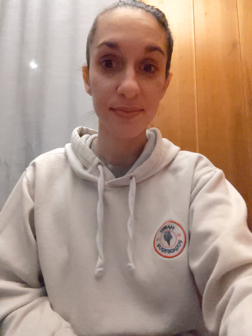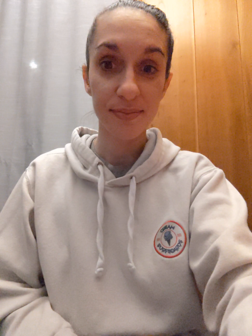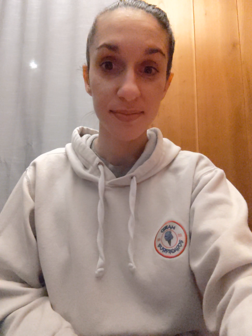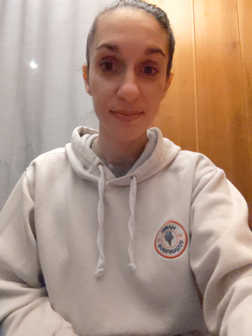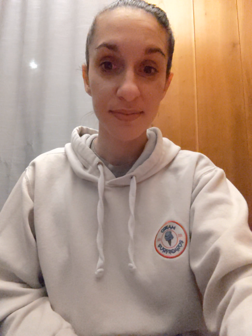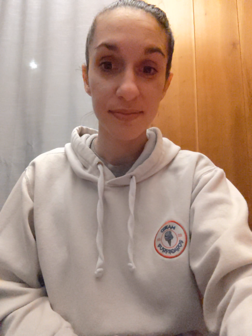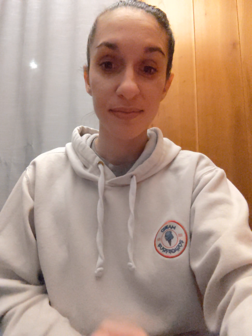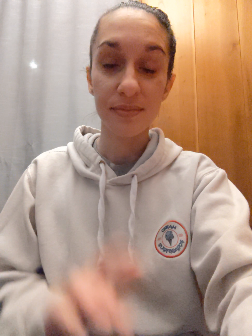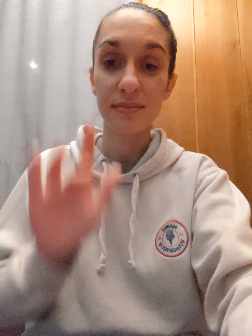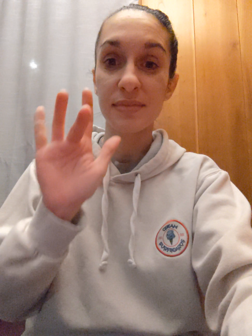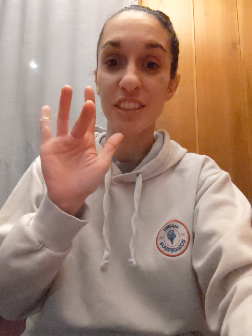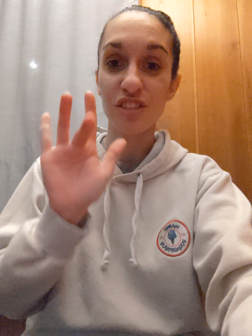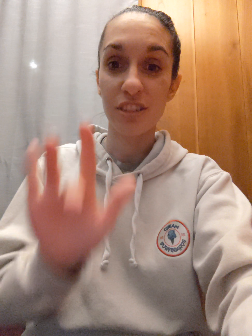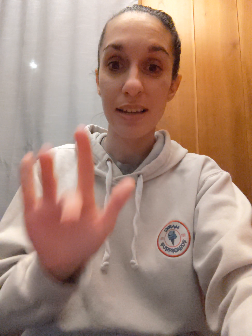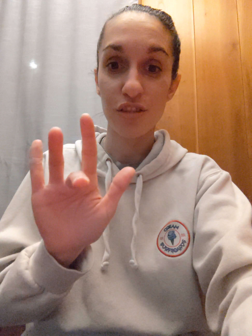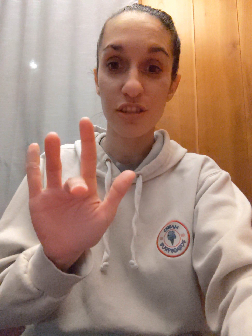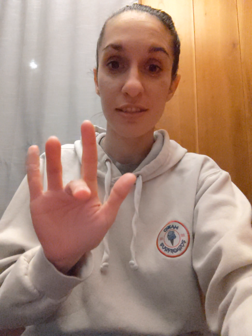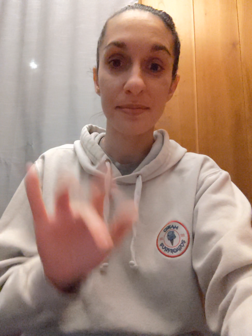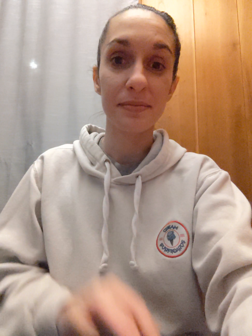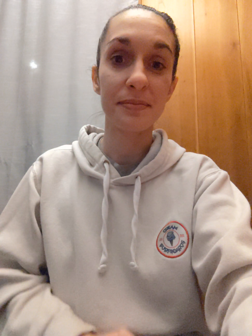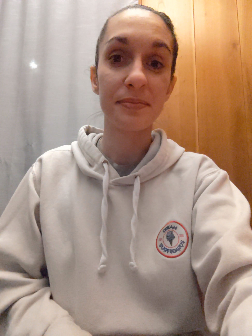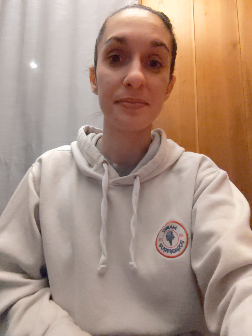touch